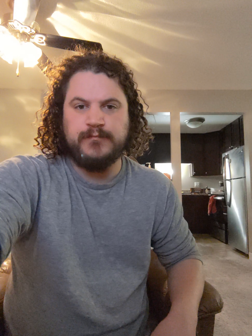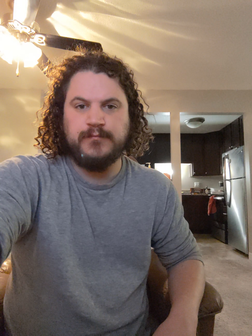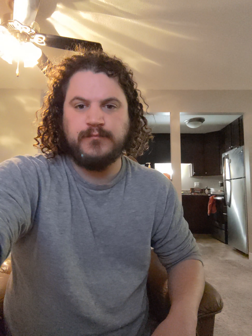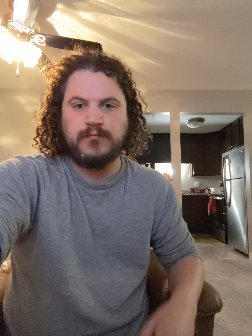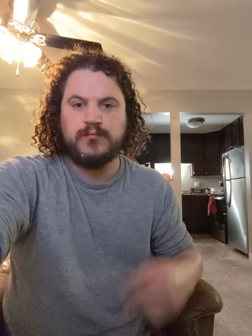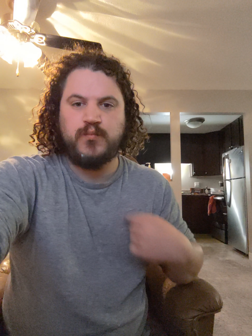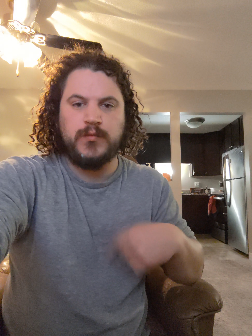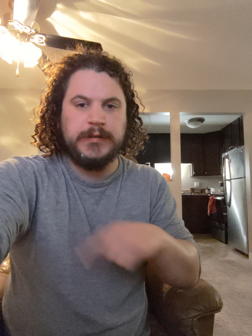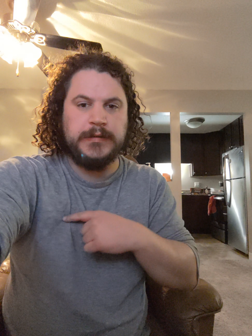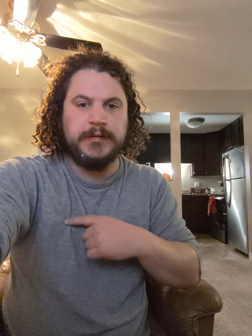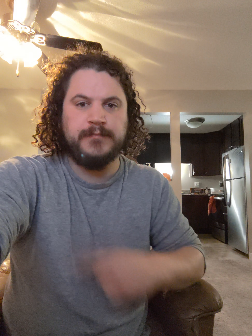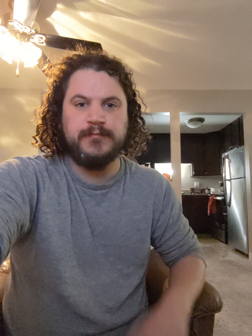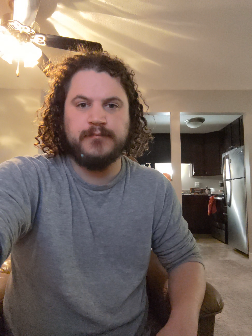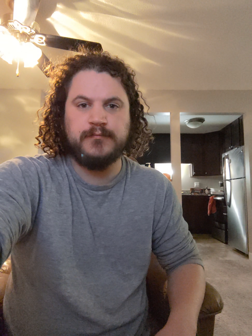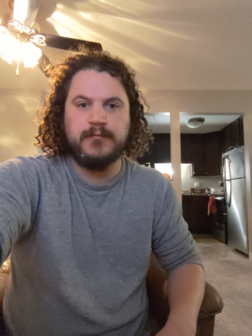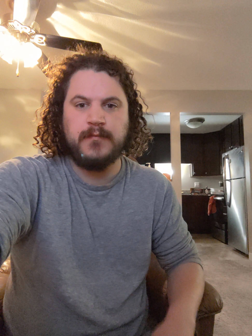we